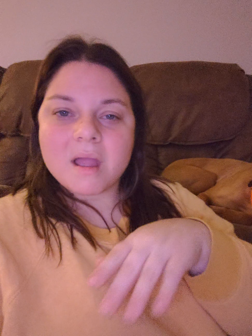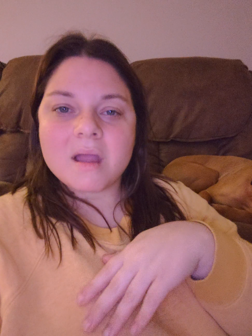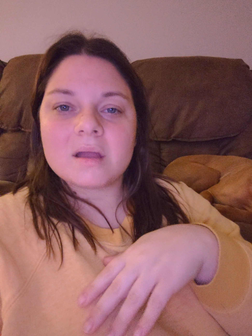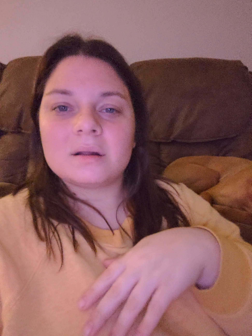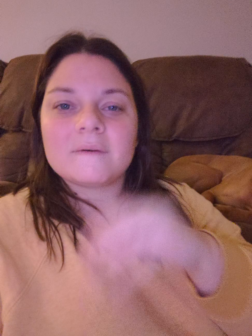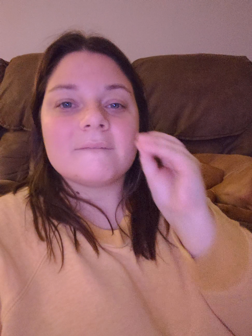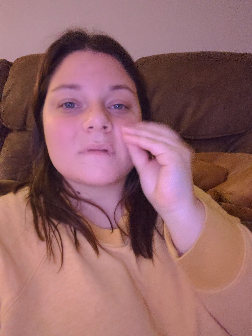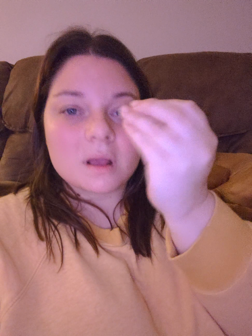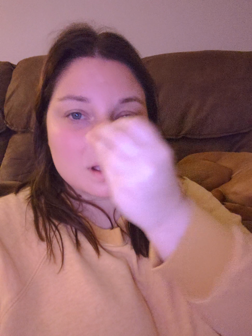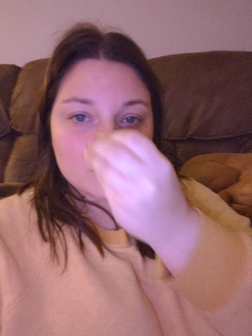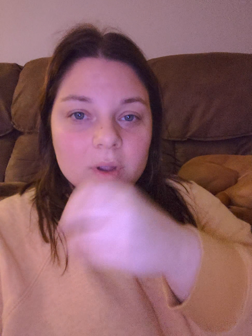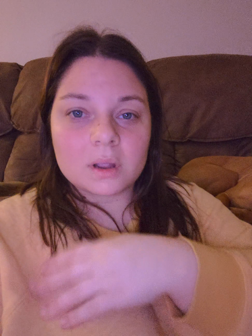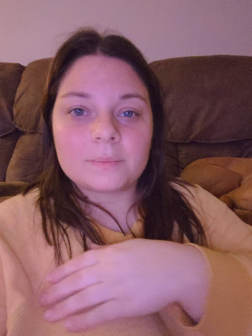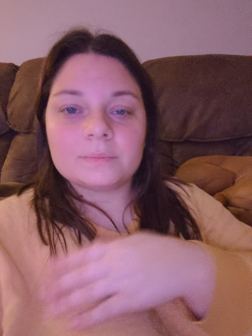flower